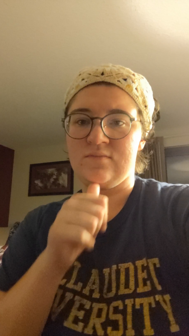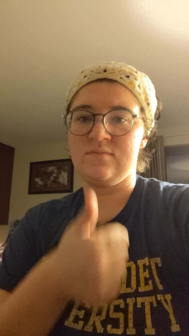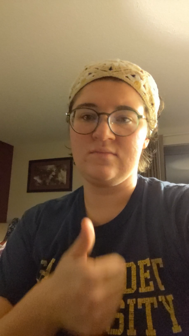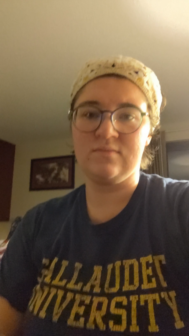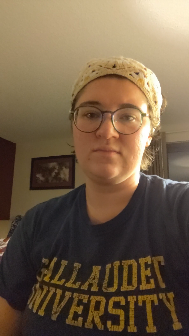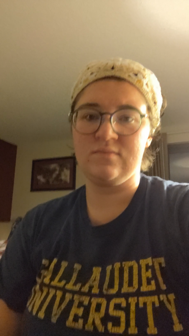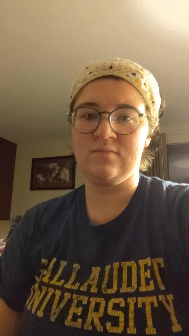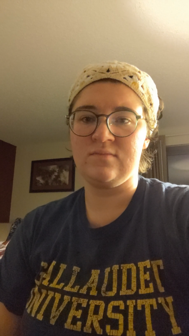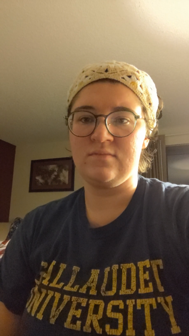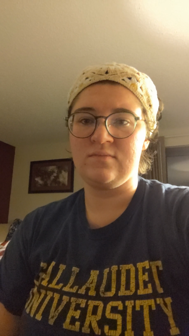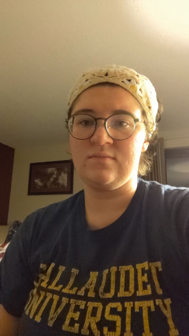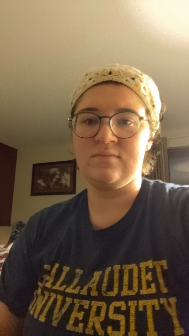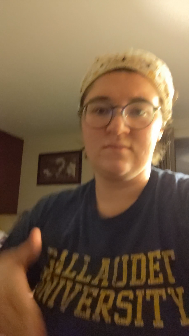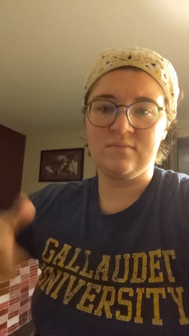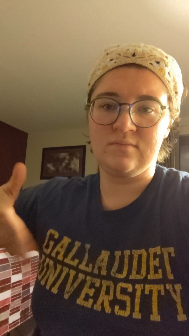pants